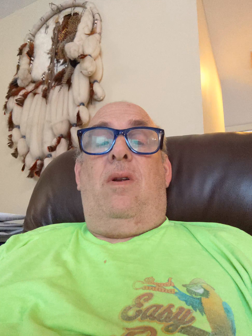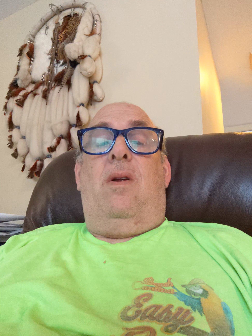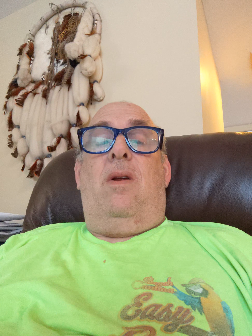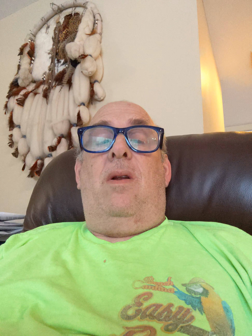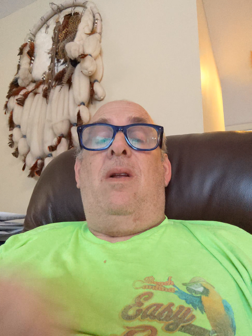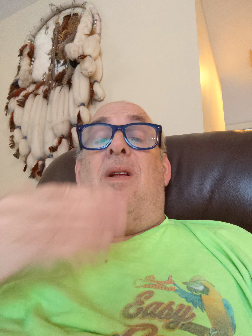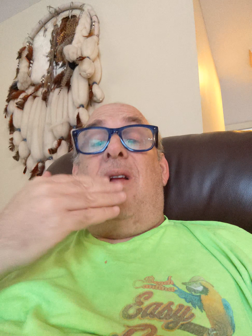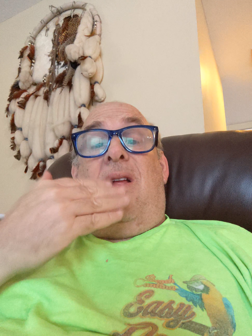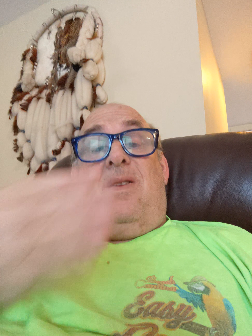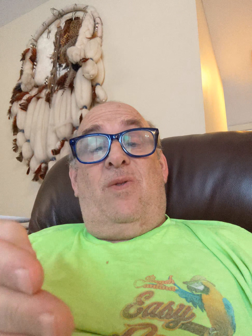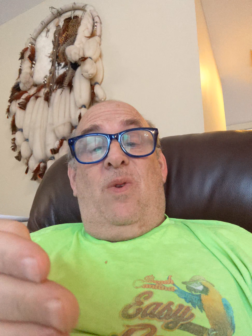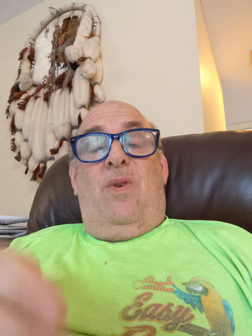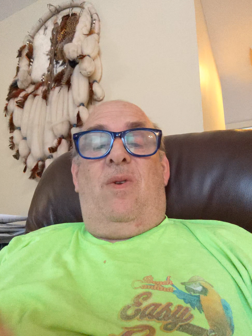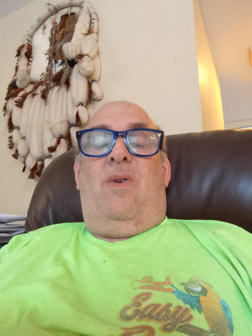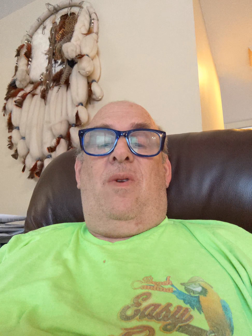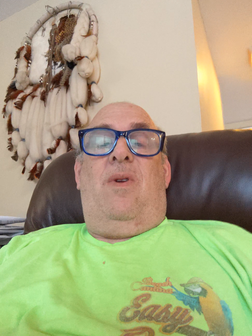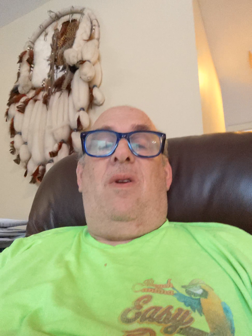thank you